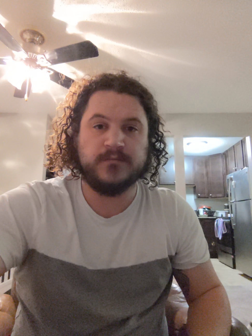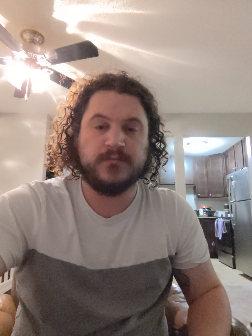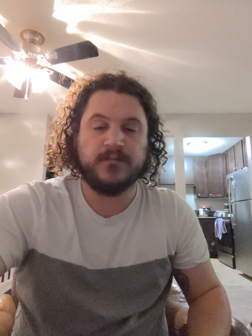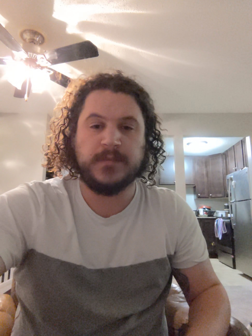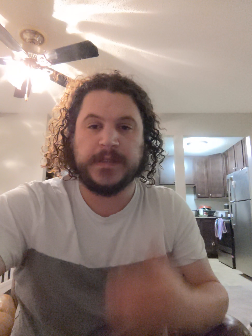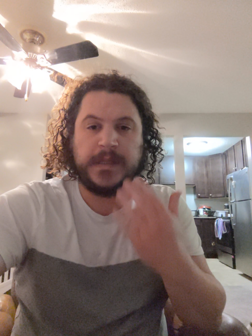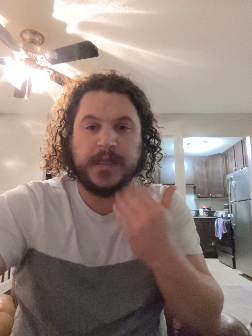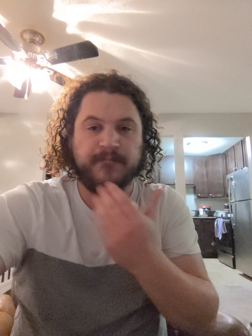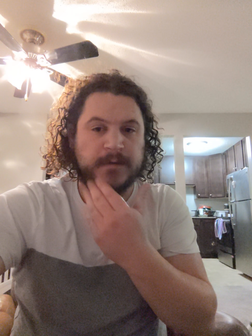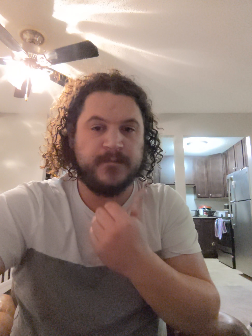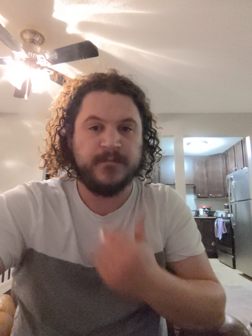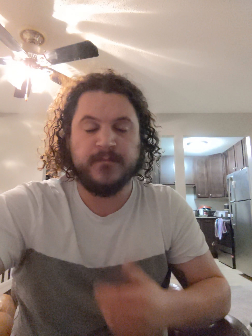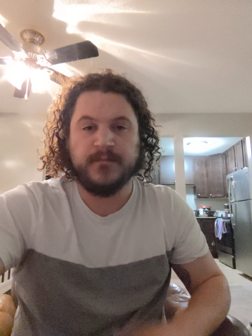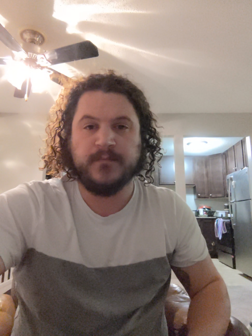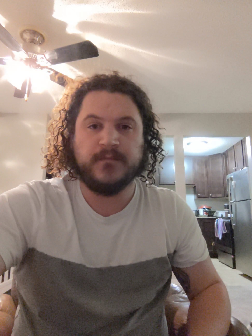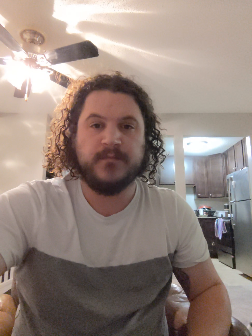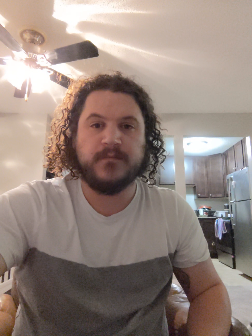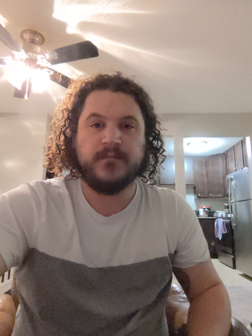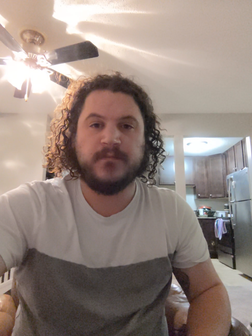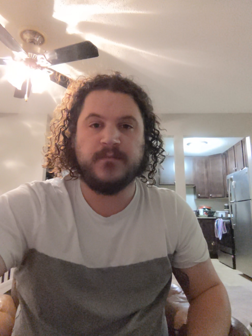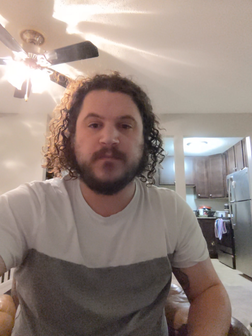napkin